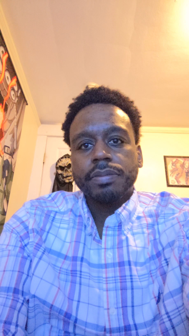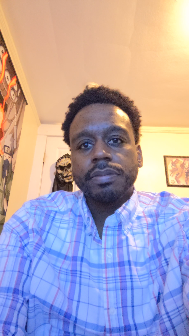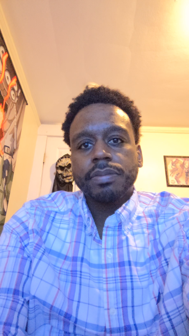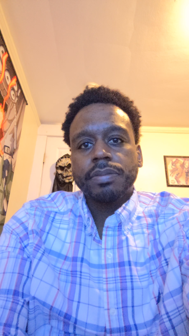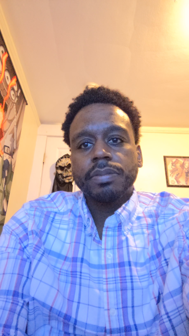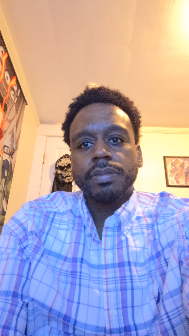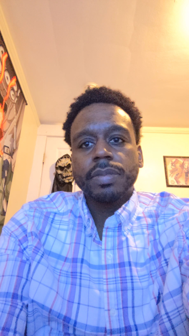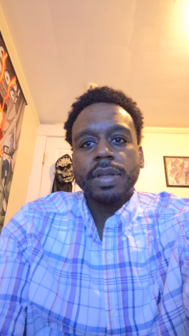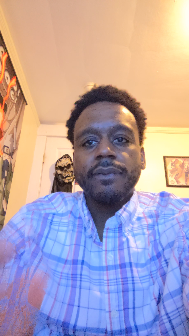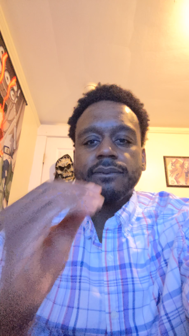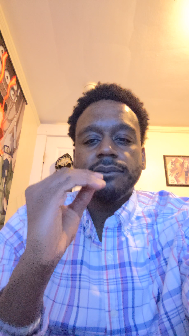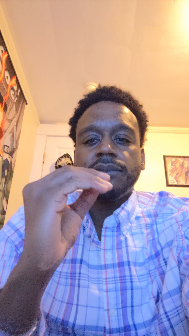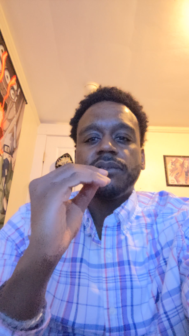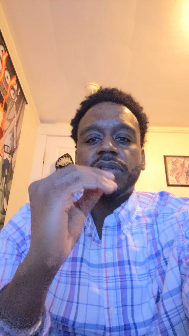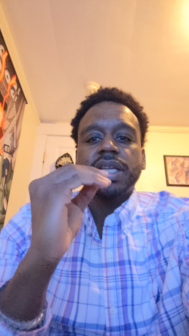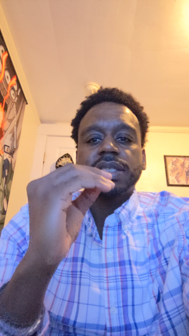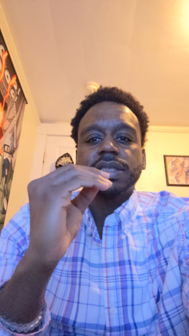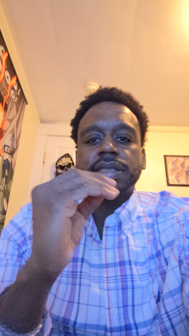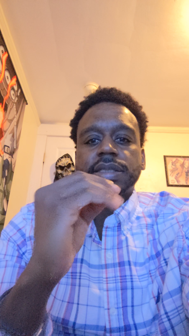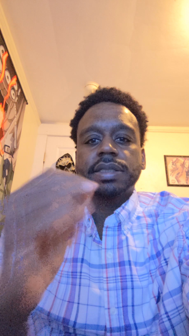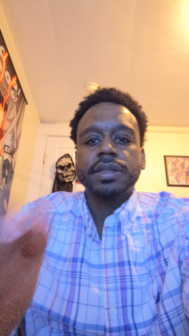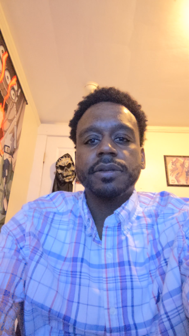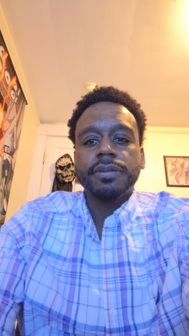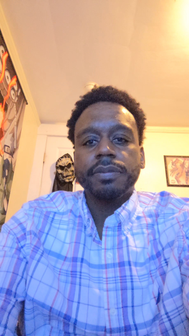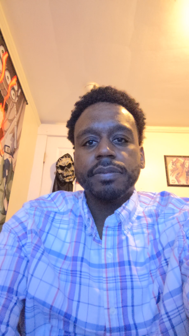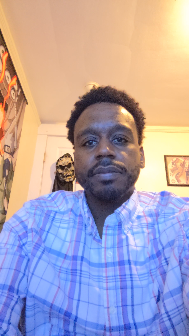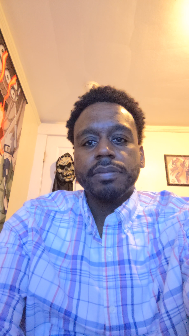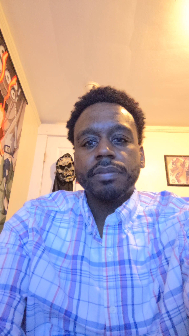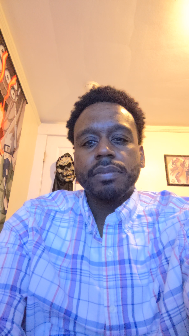fix